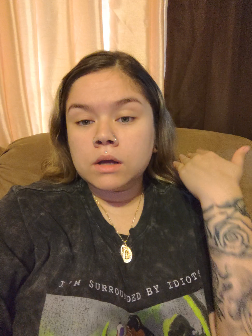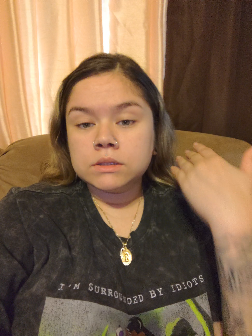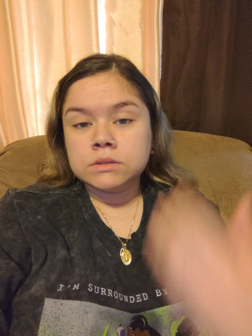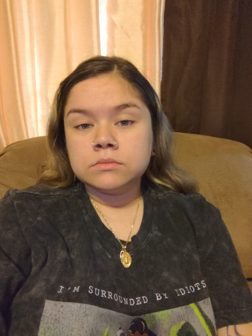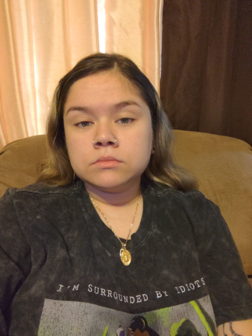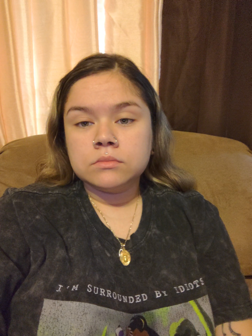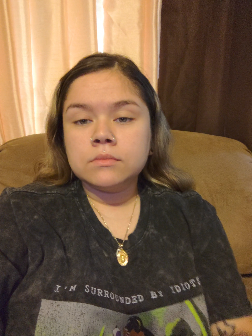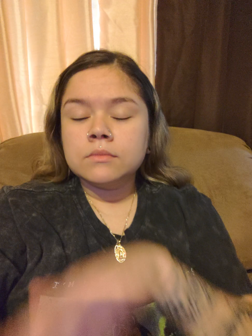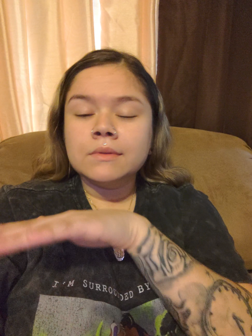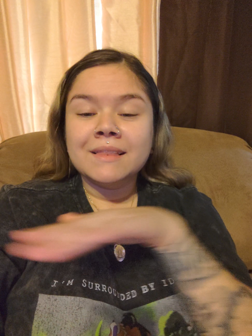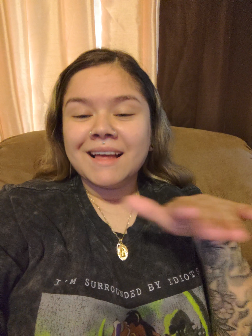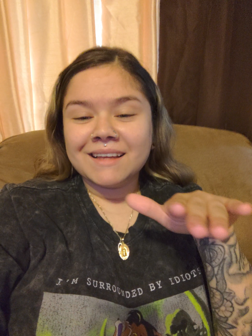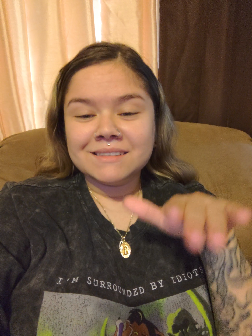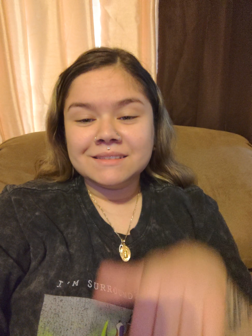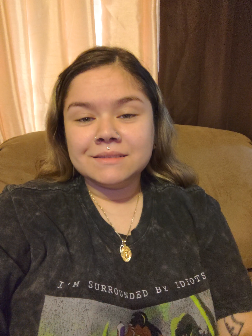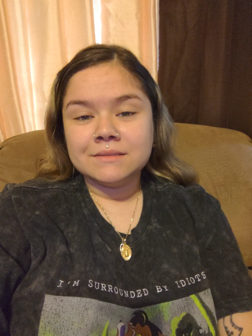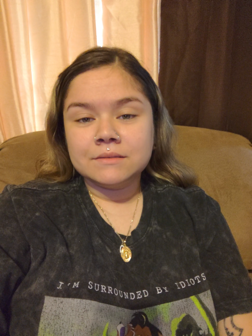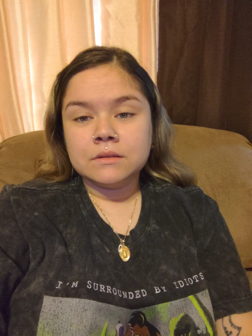nice